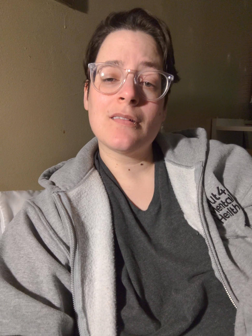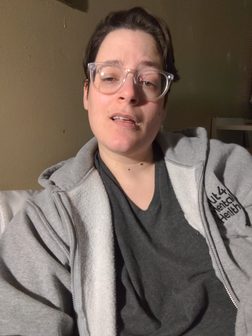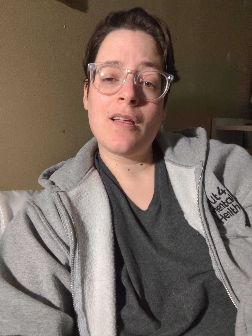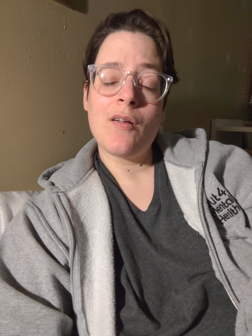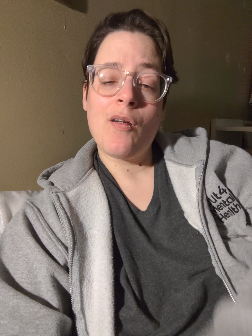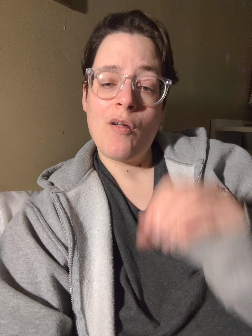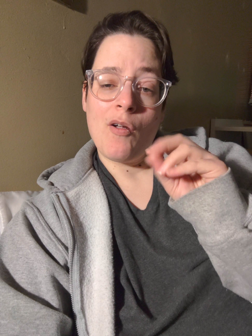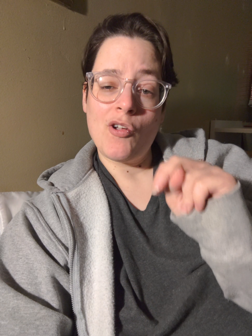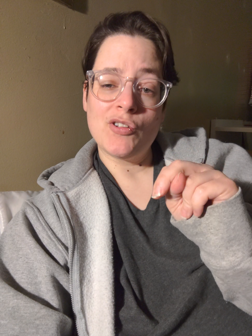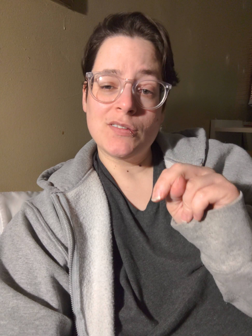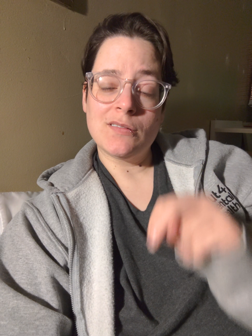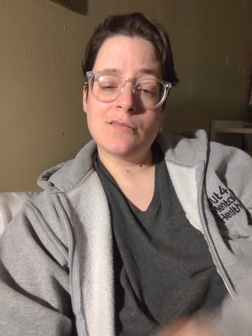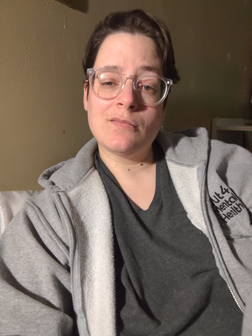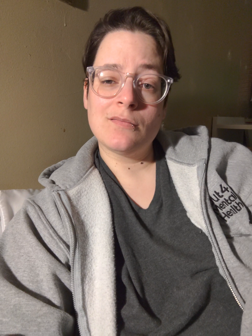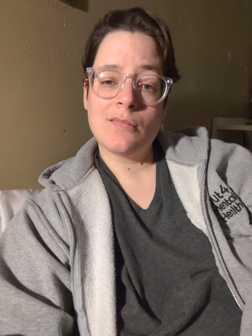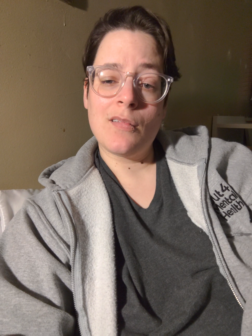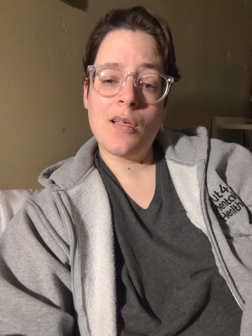on